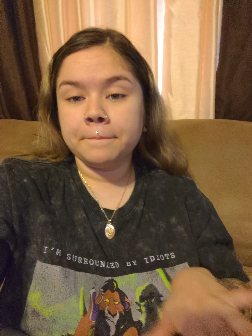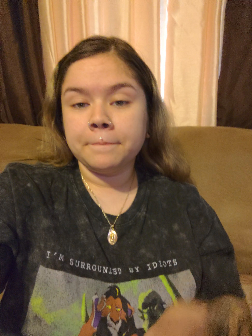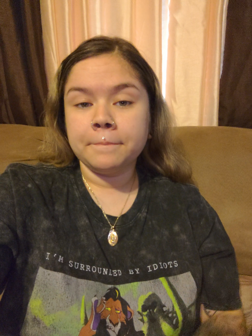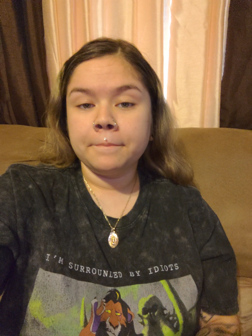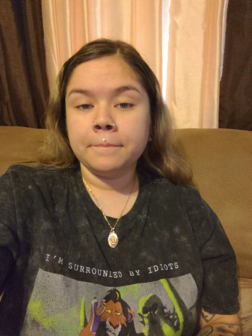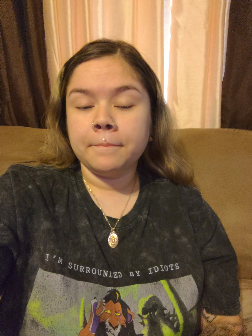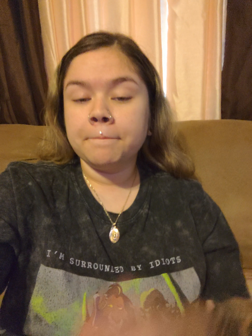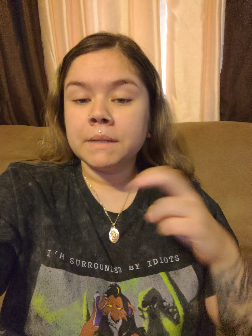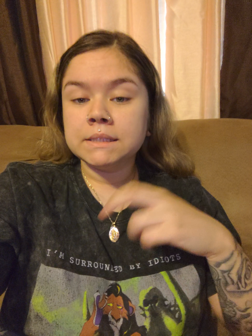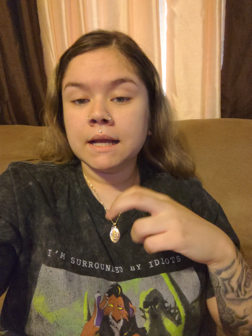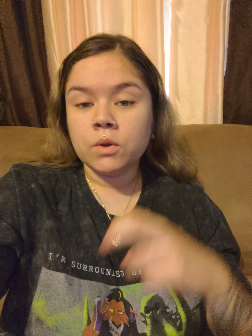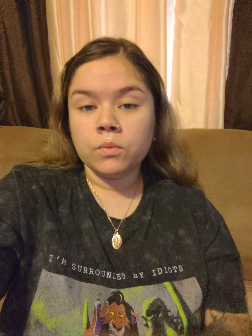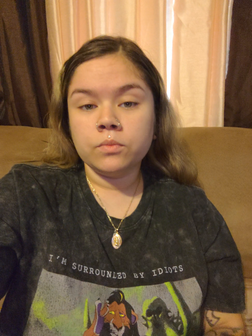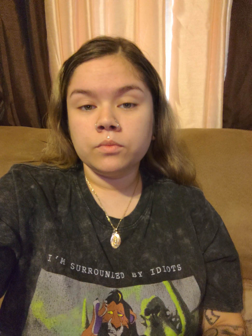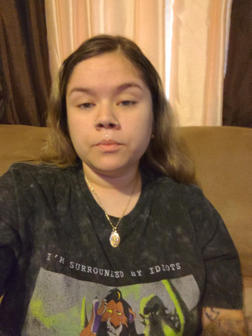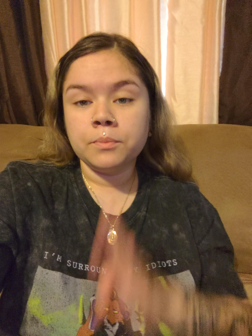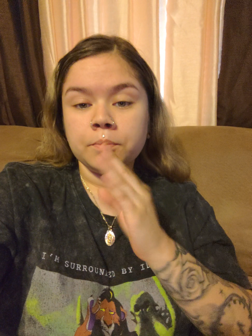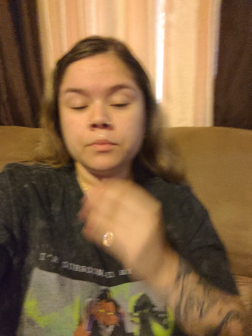potato